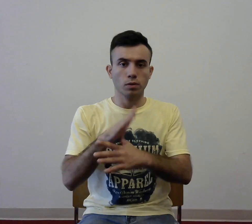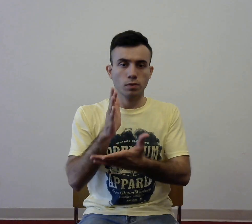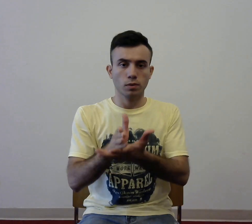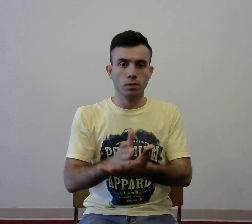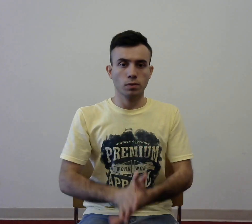var